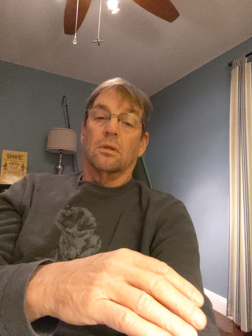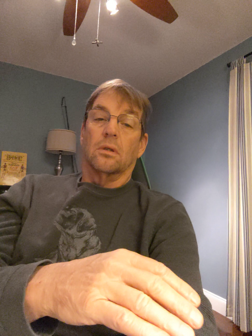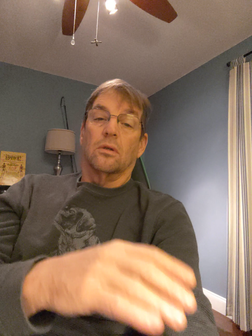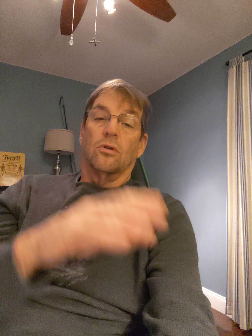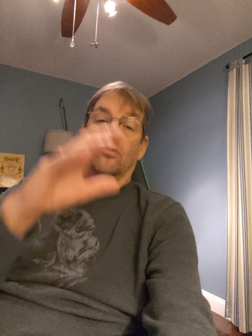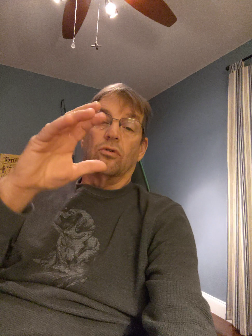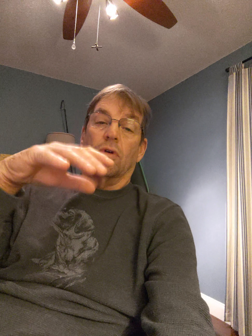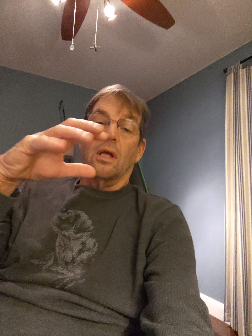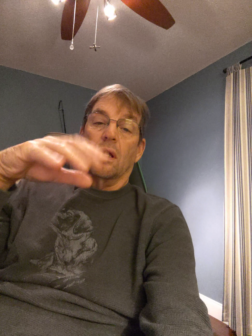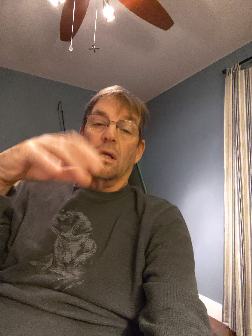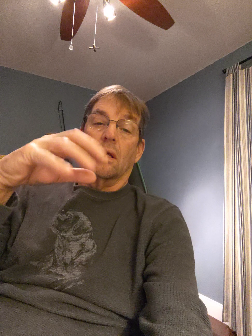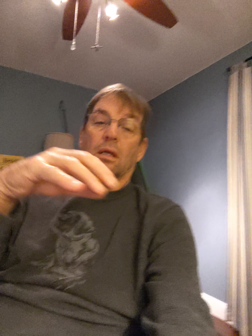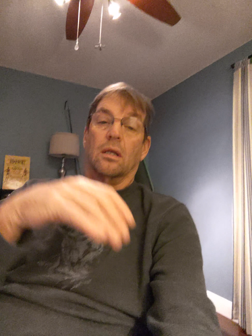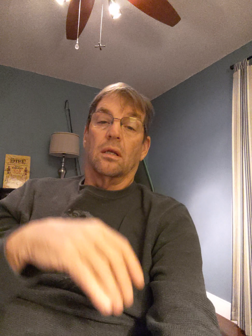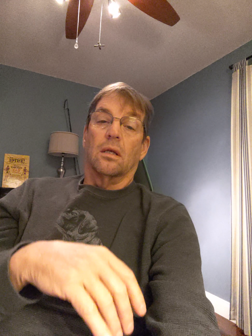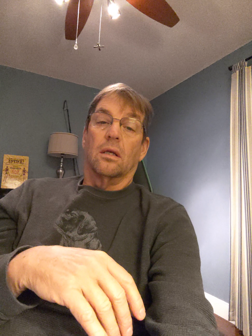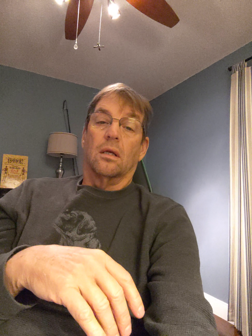rain